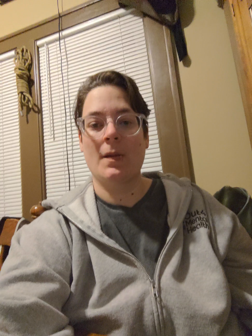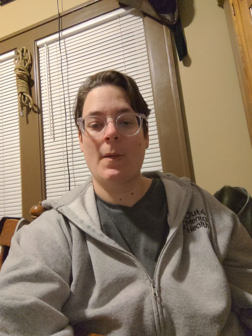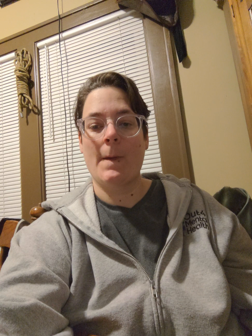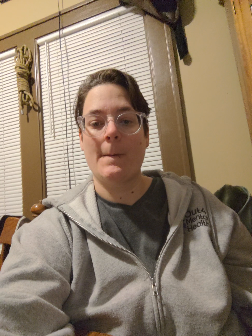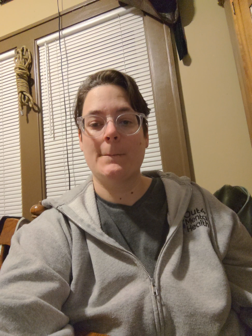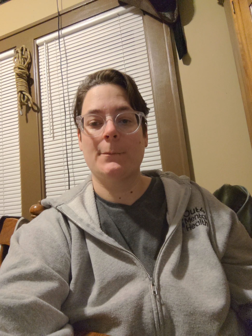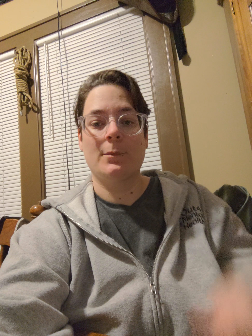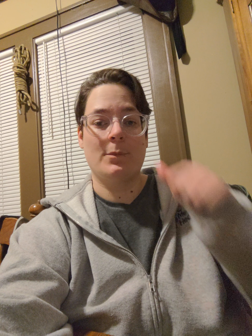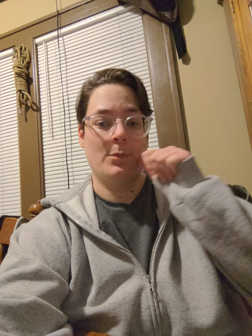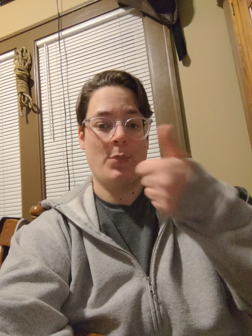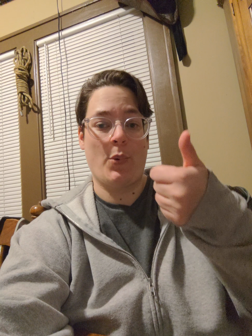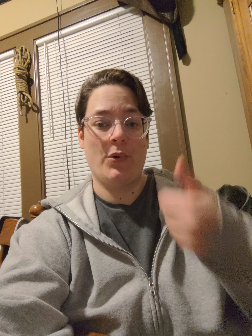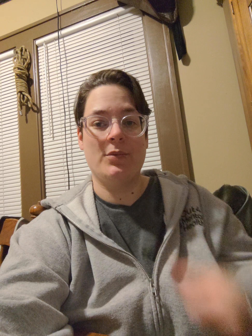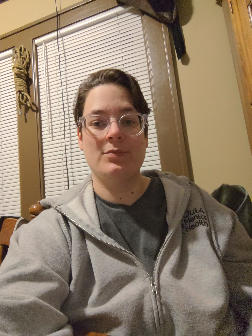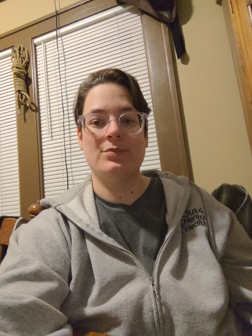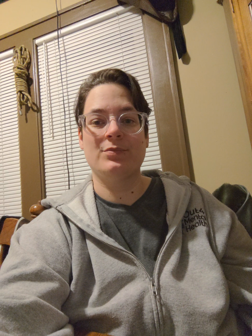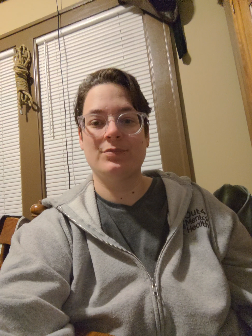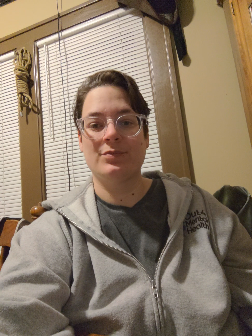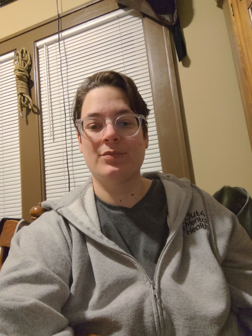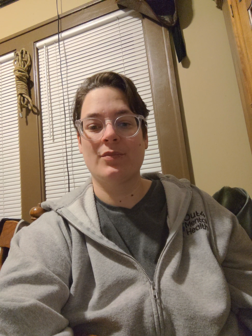tomorrow